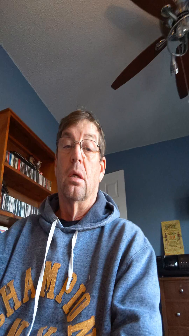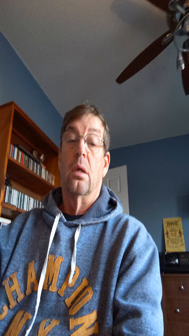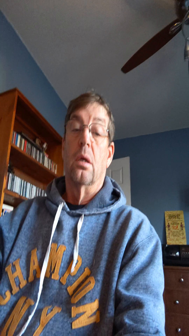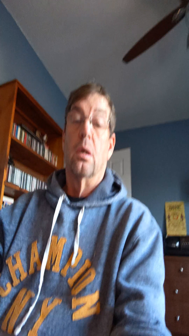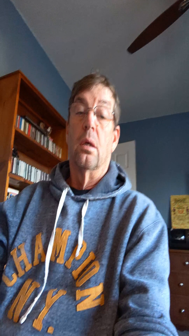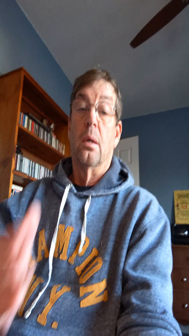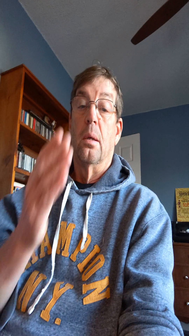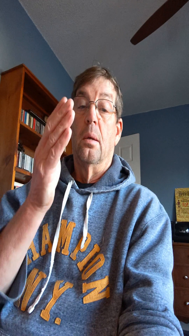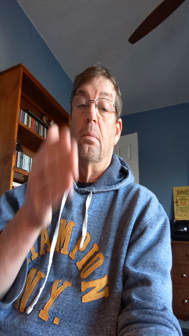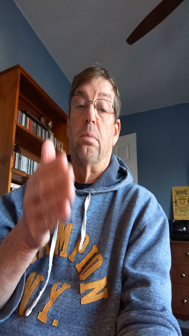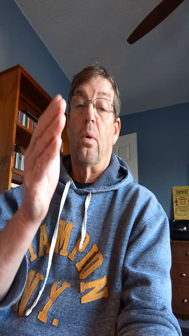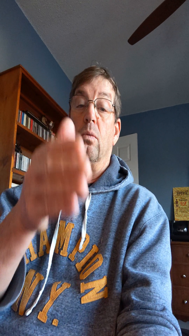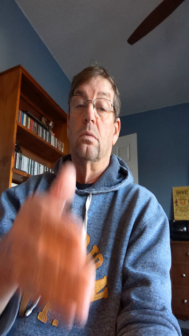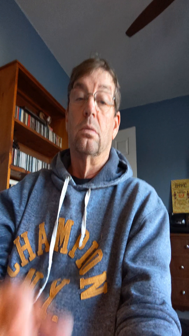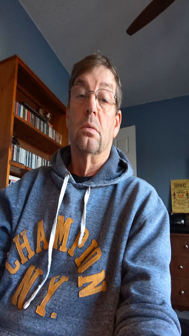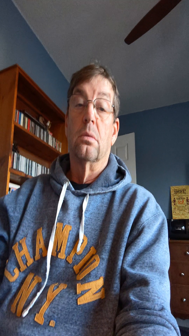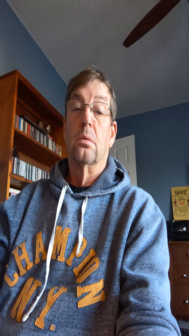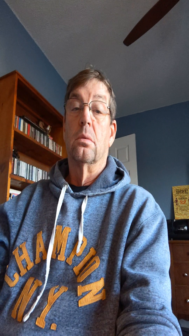boat